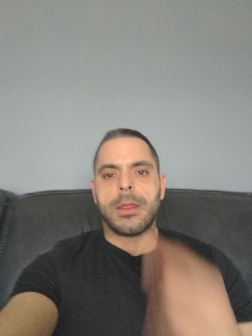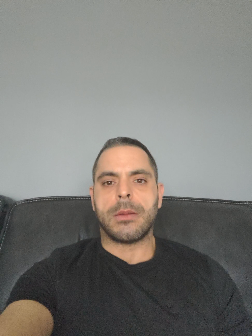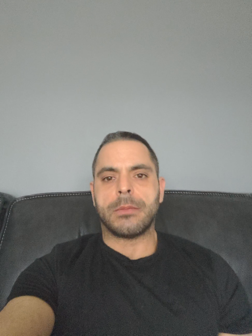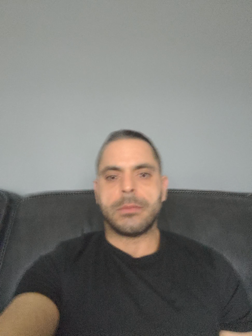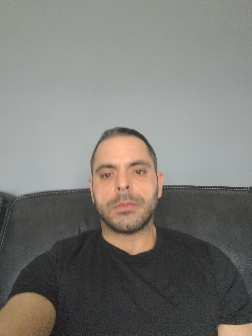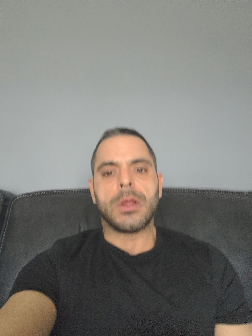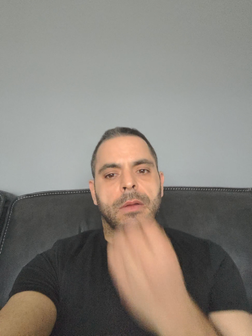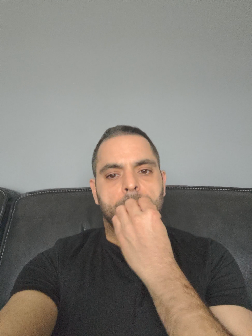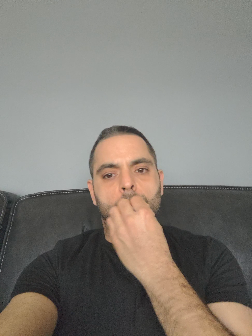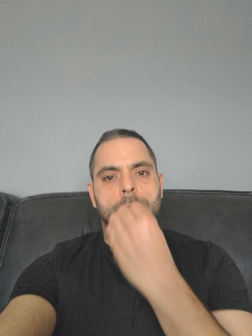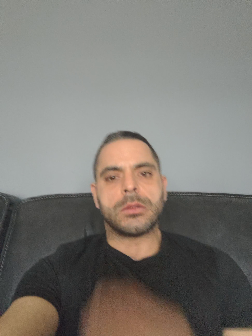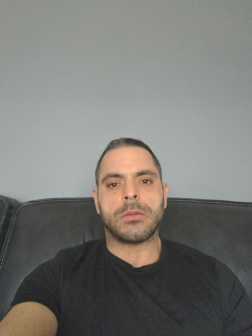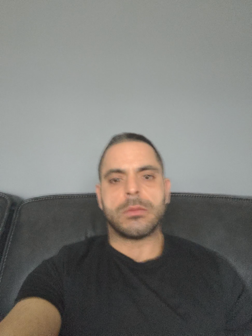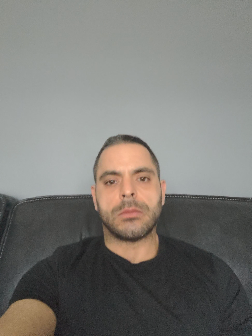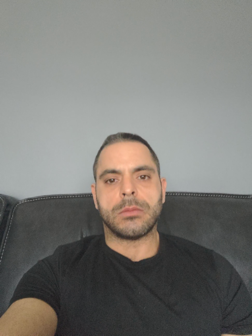food